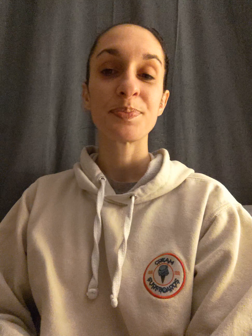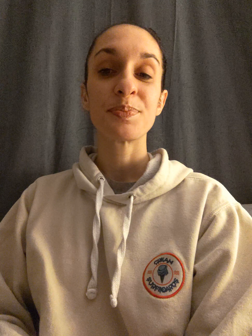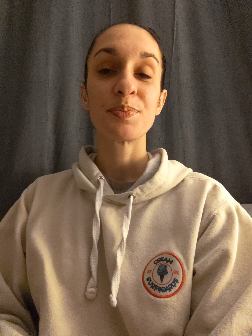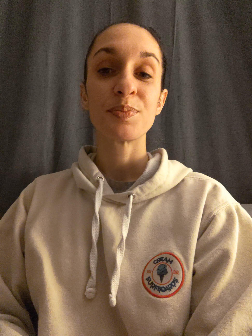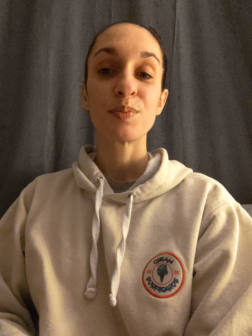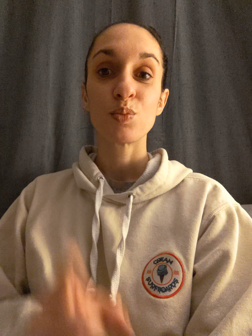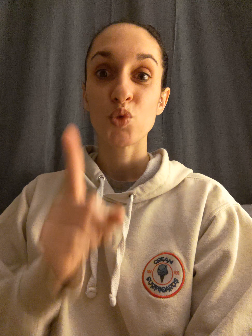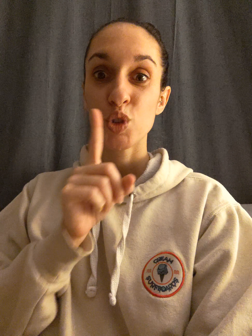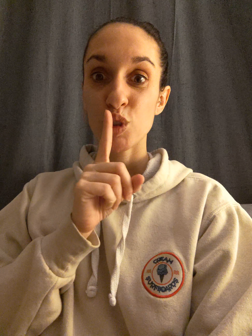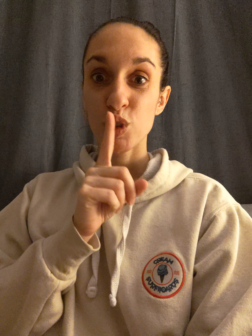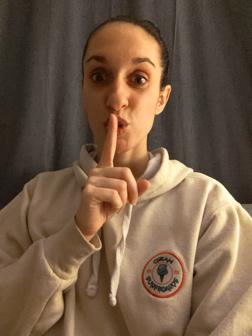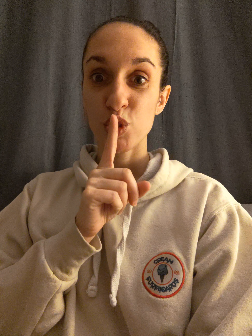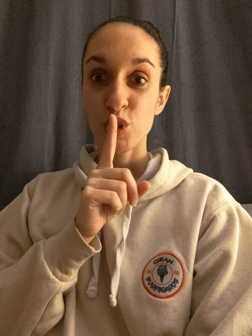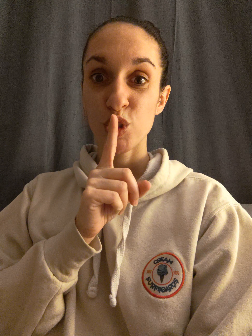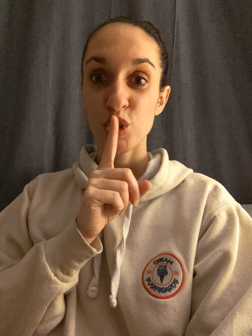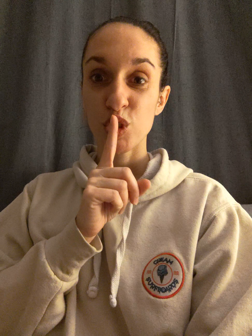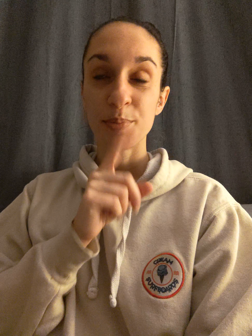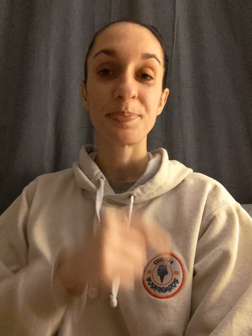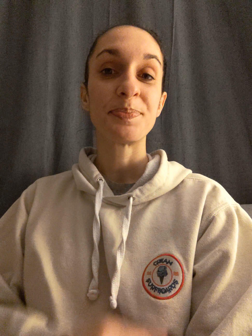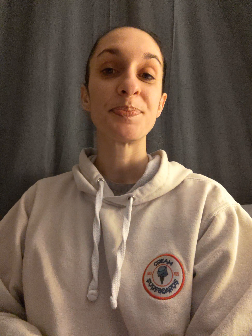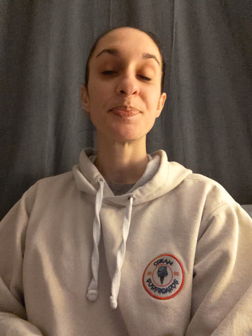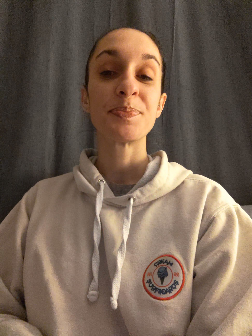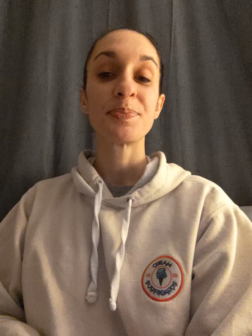shhh